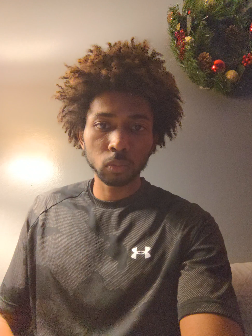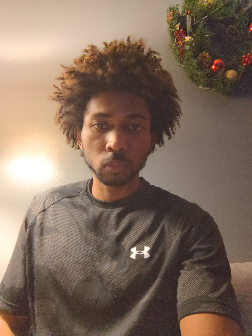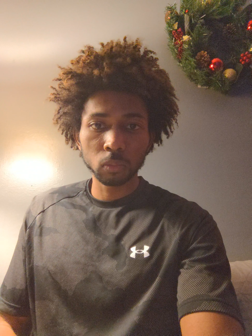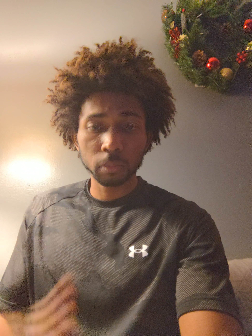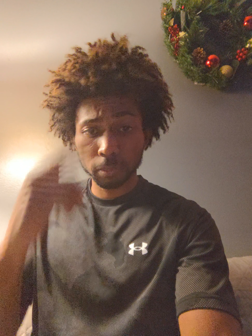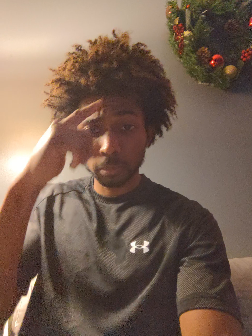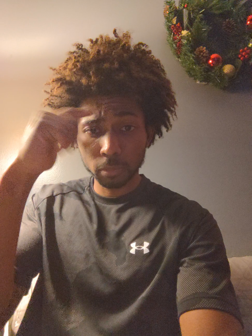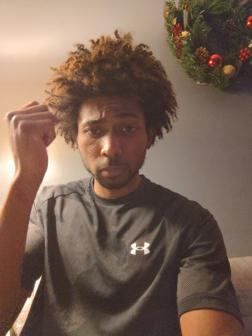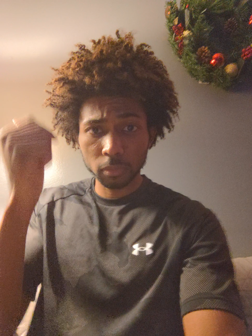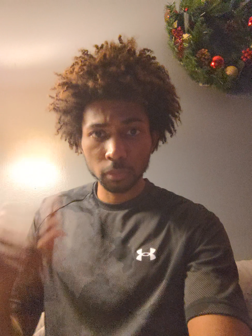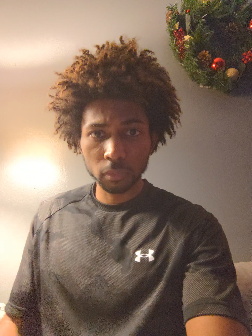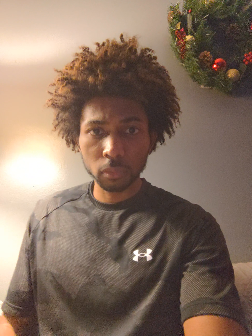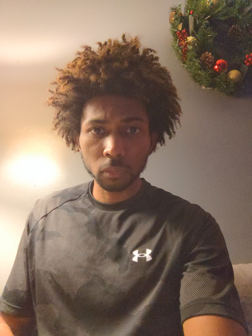because